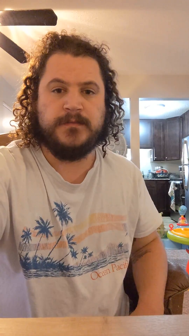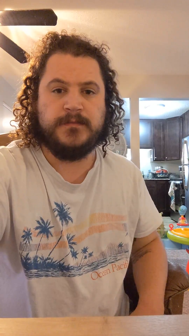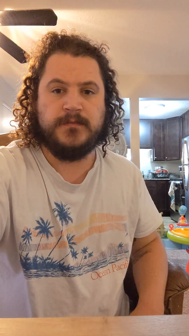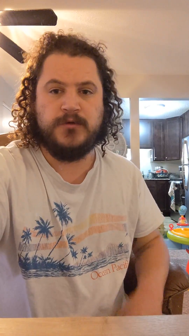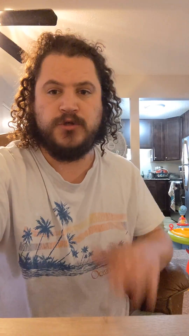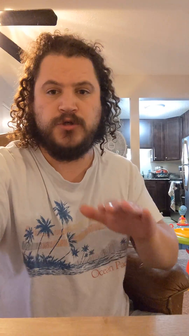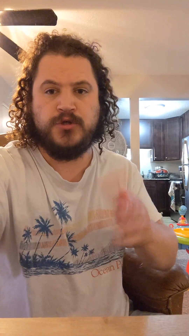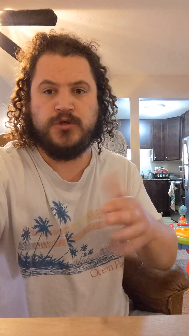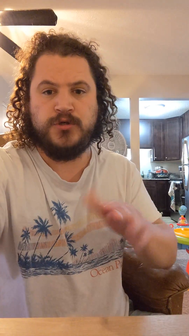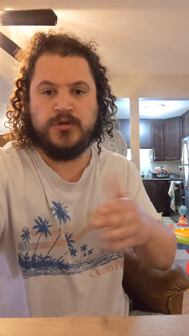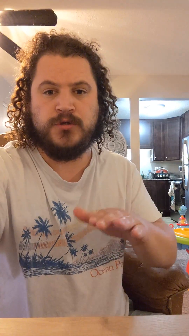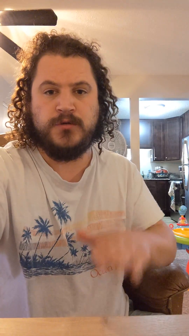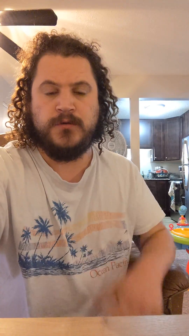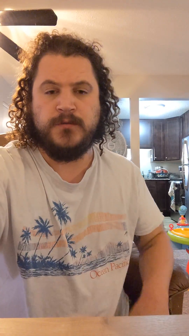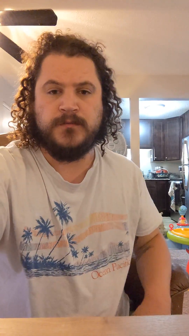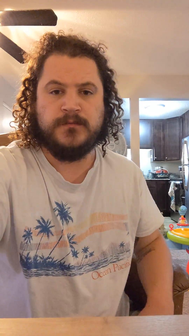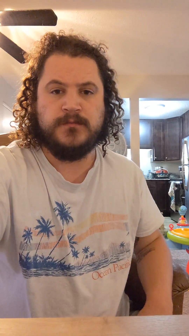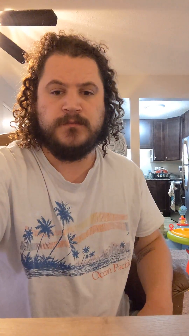cook